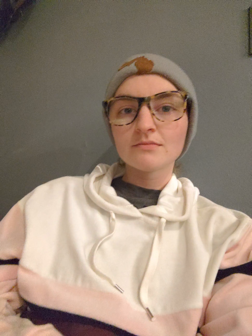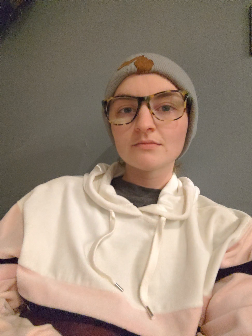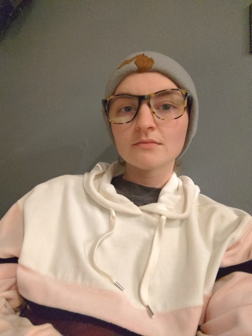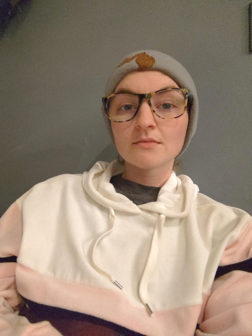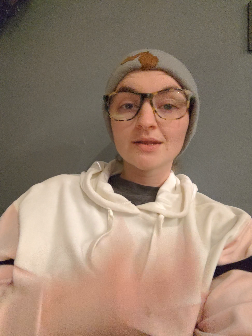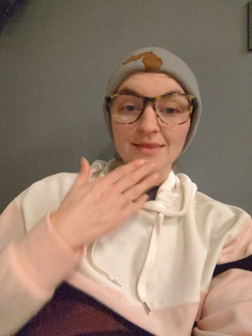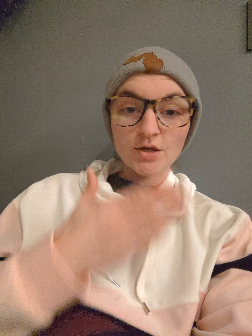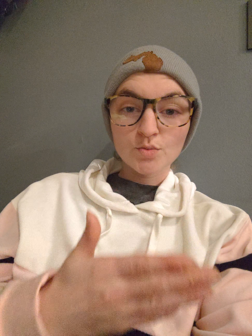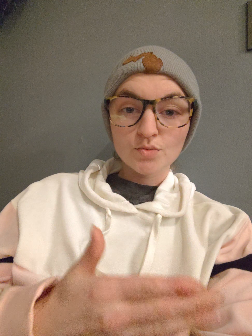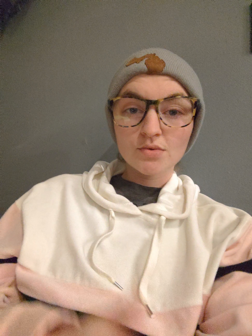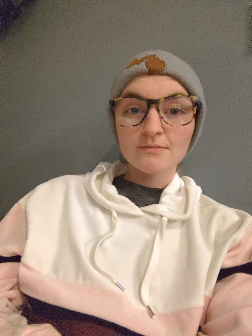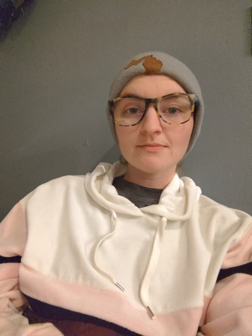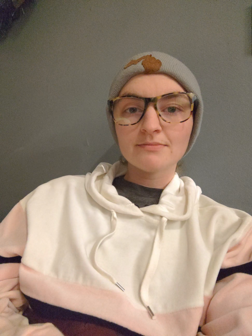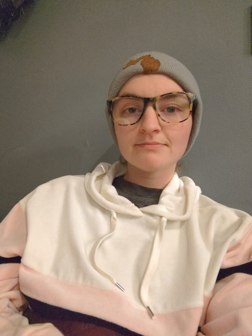thank you